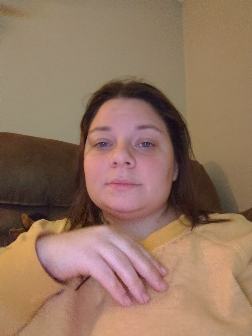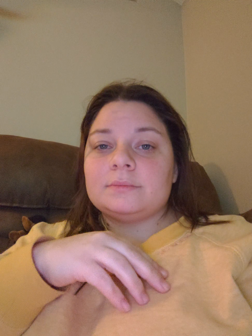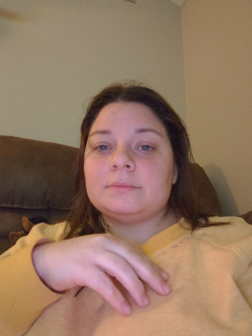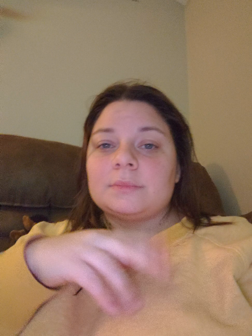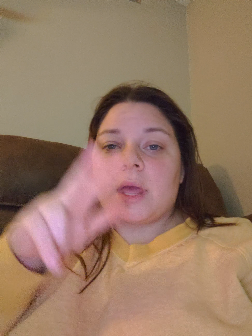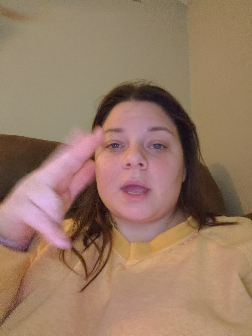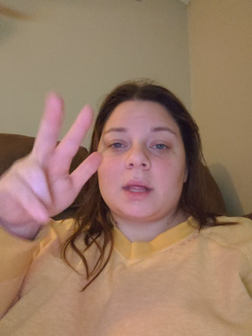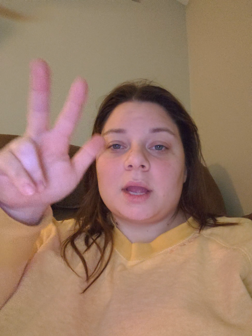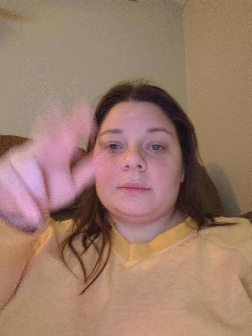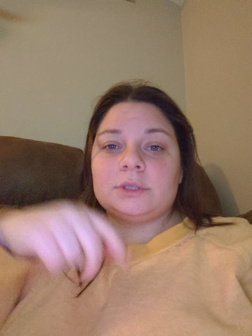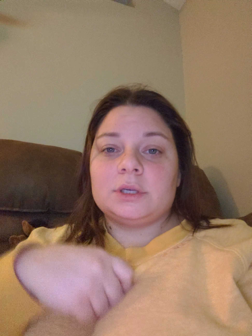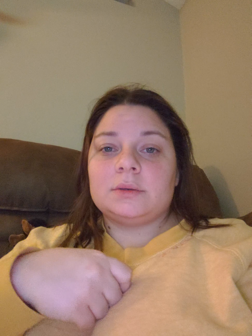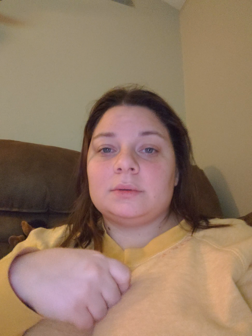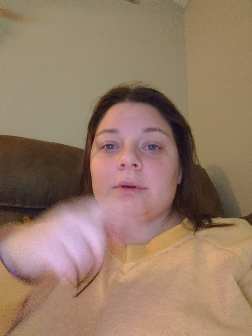helicopter